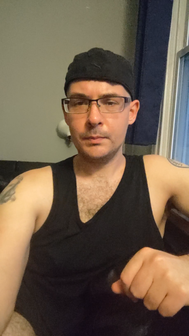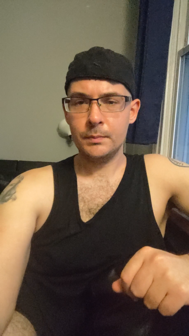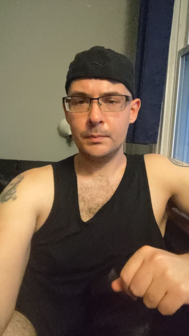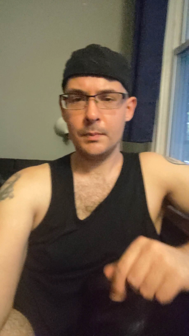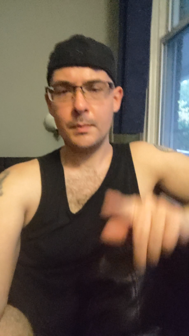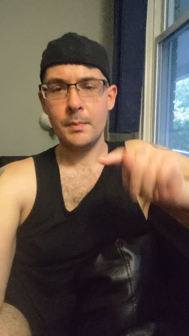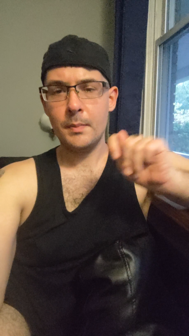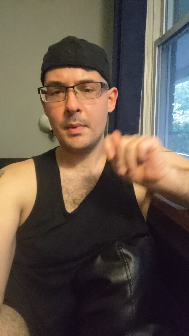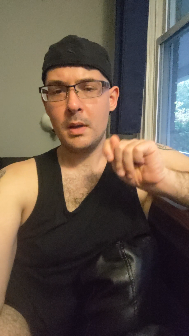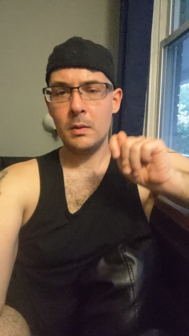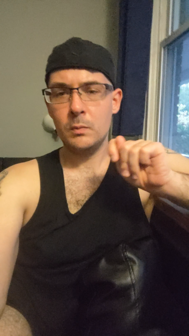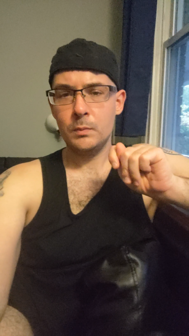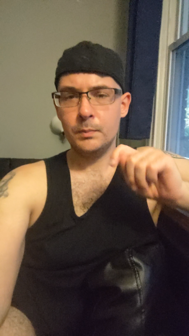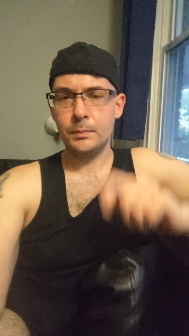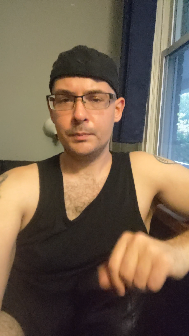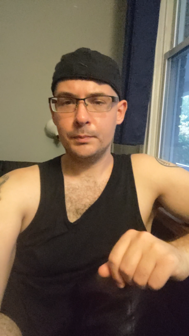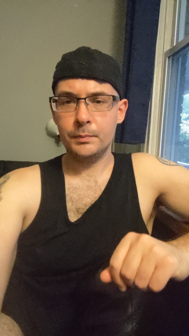bathroom